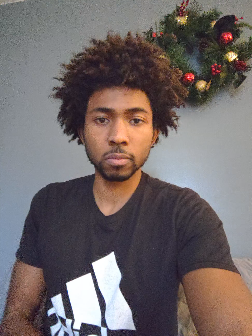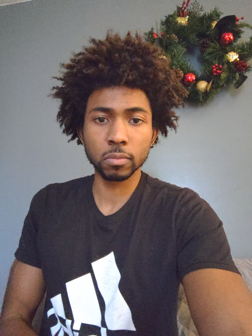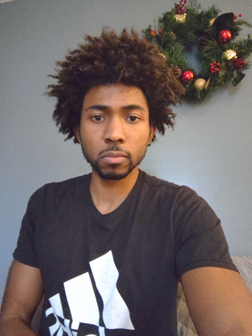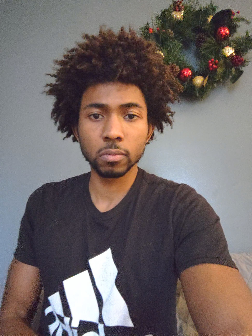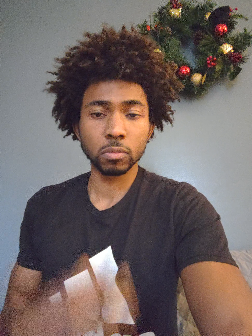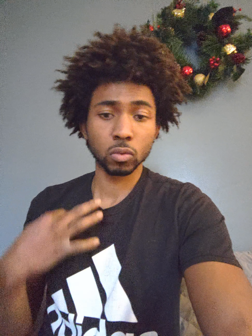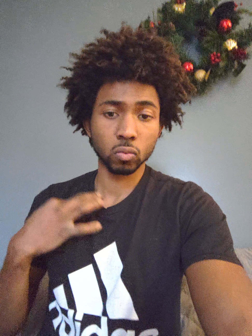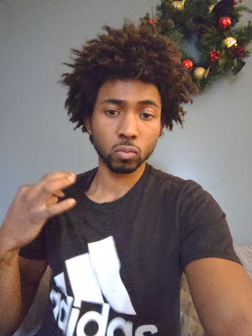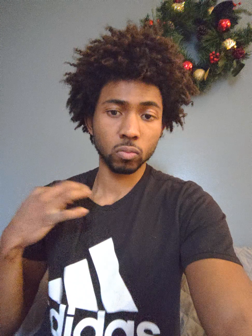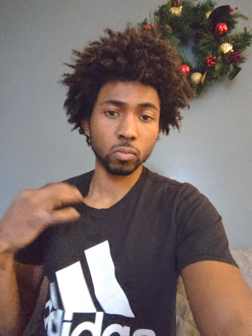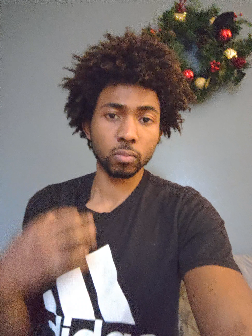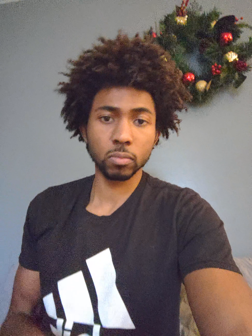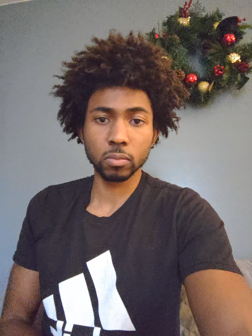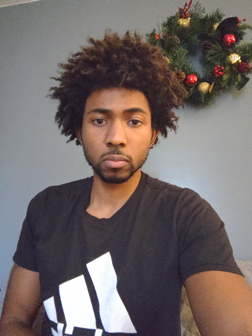shirt